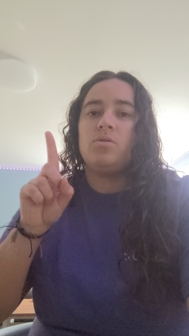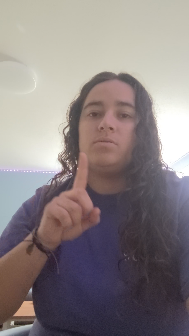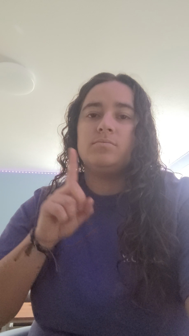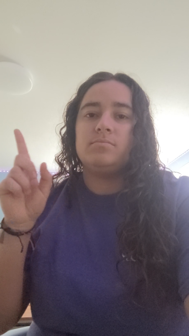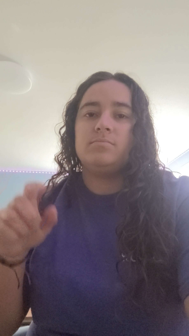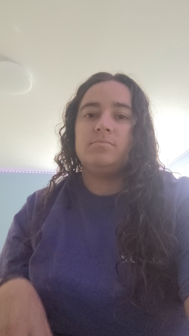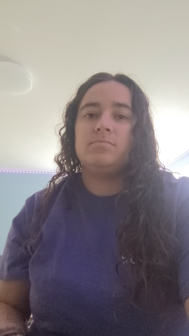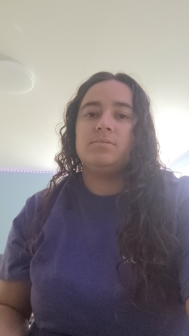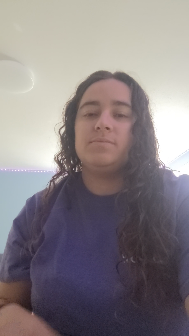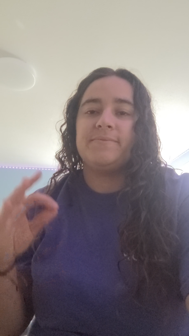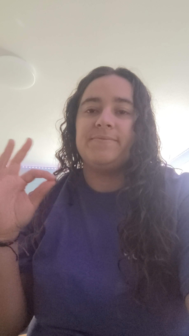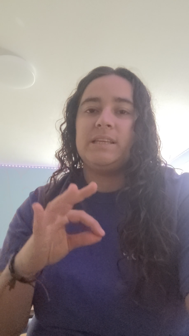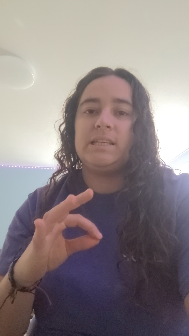fit